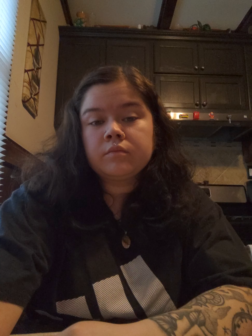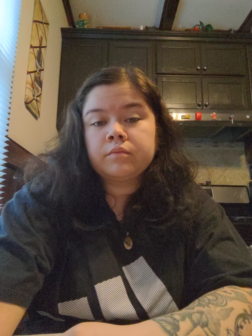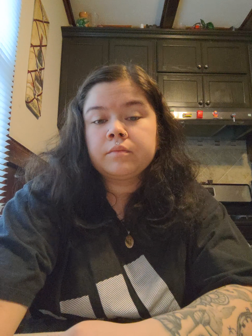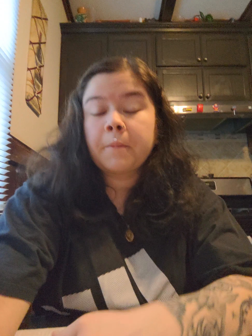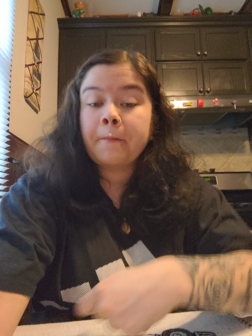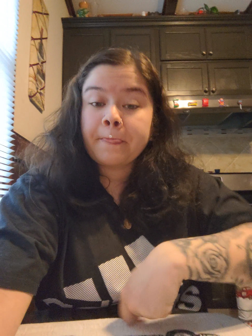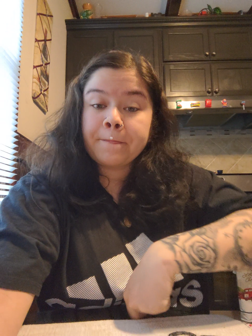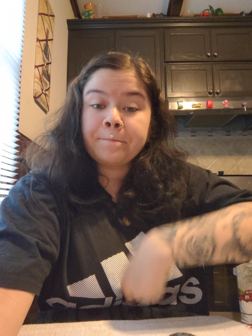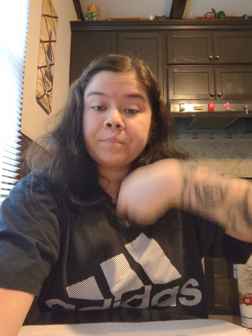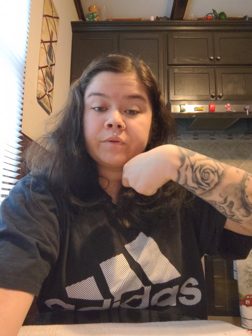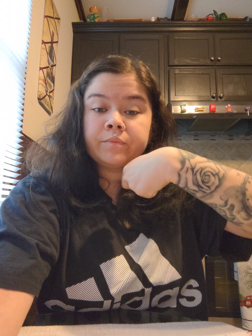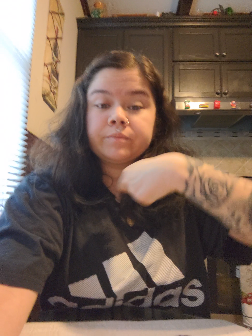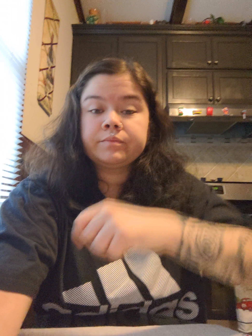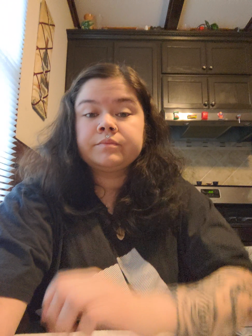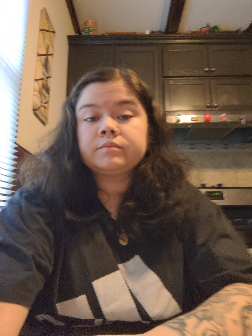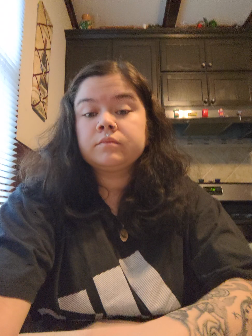zipper